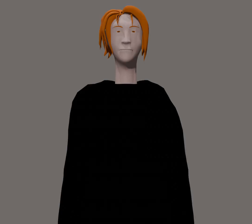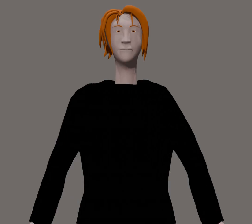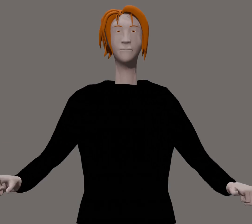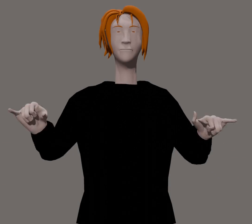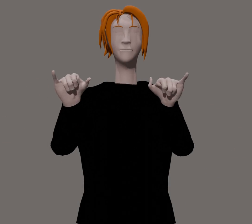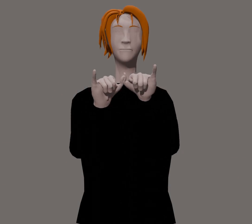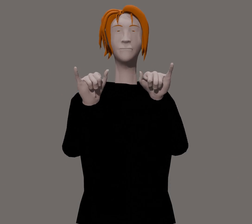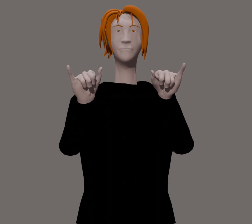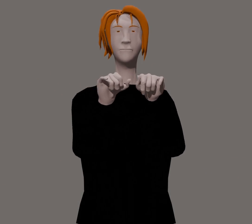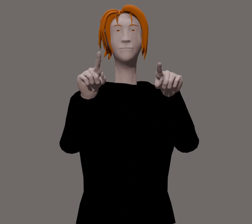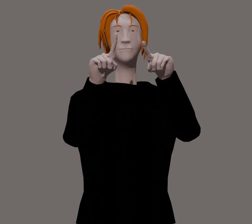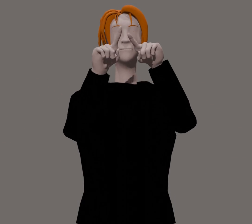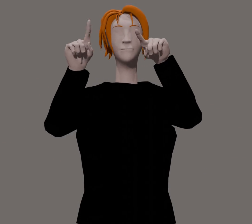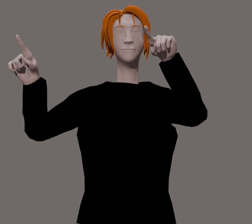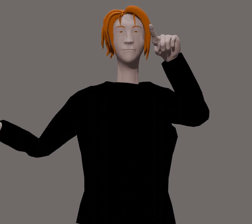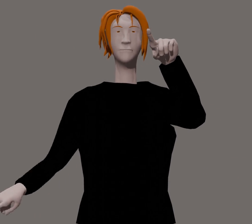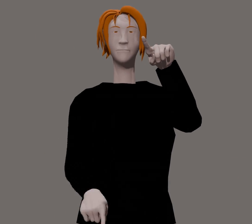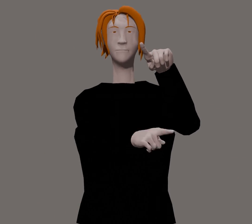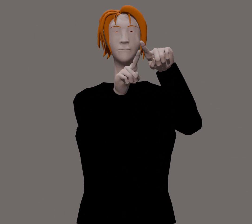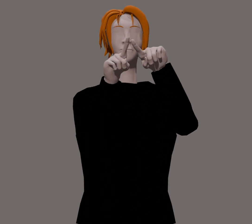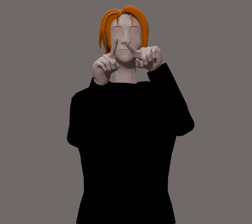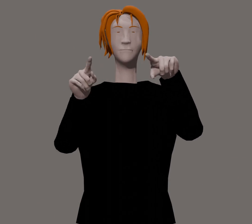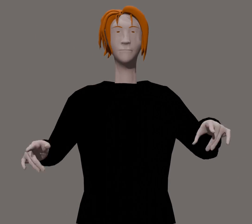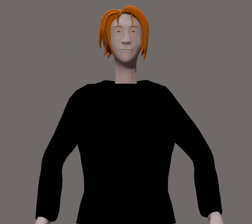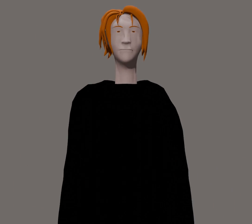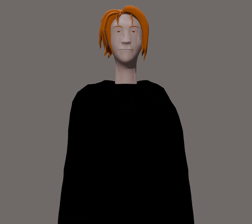Circumference